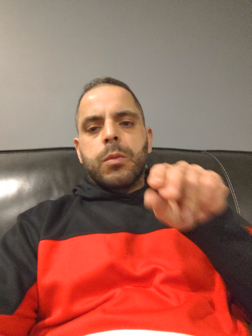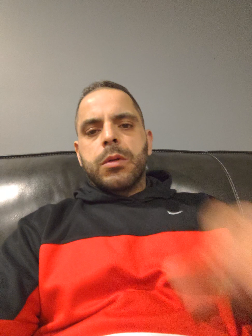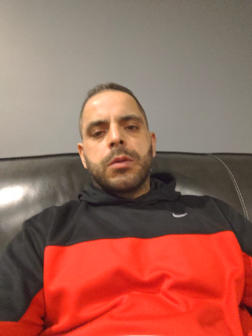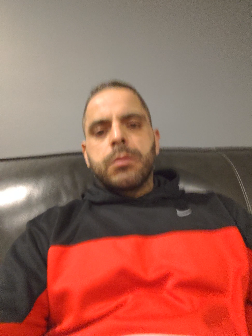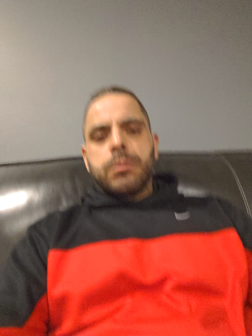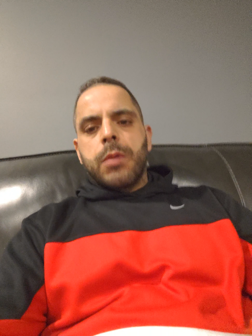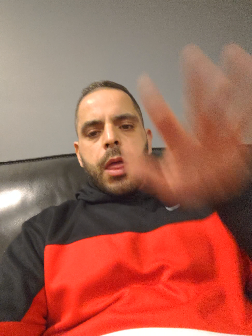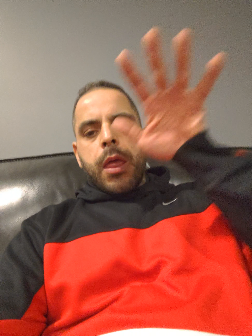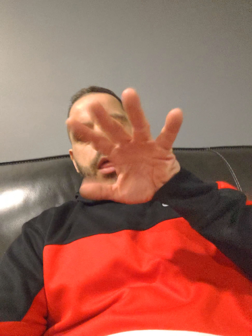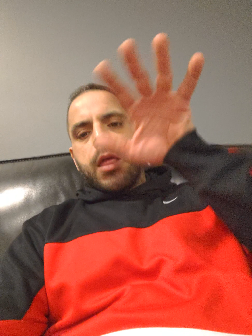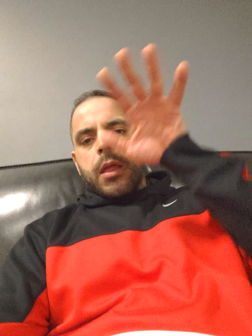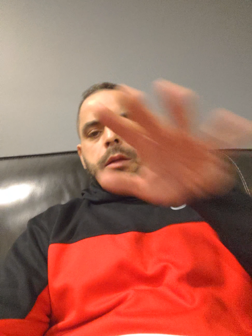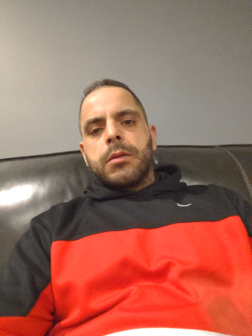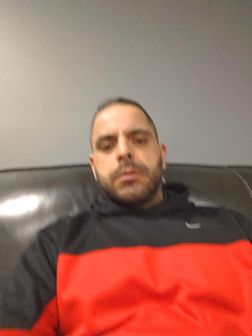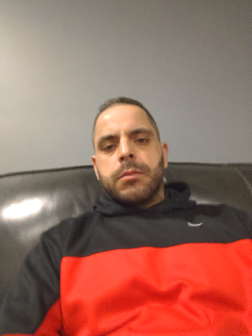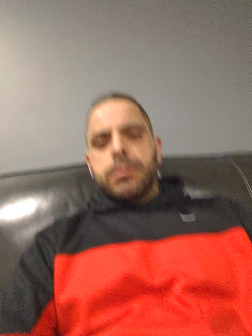alligator